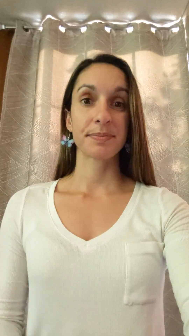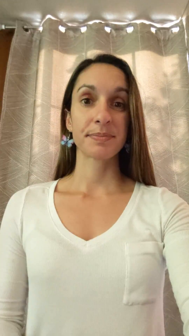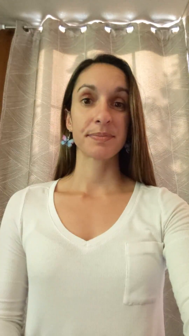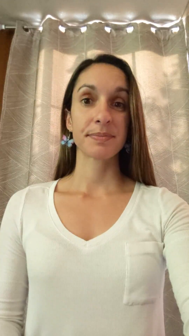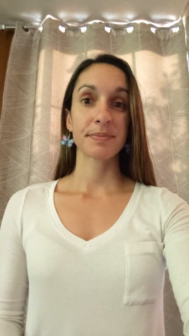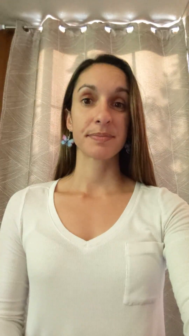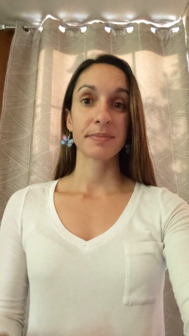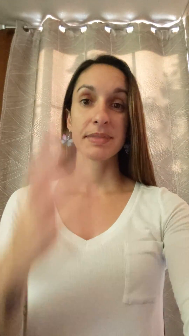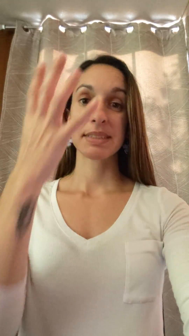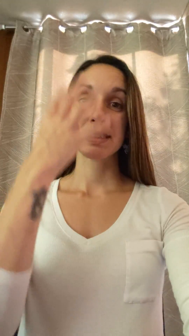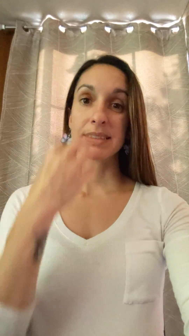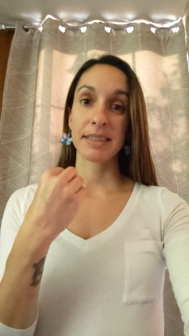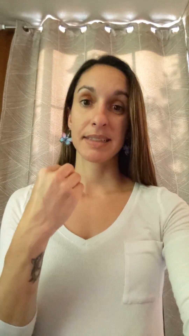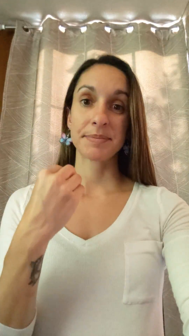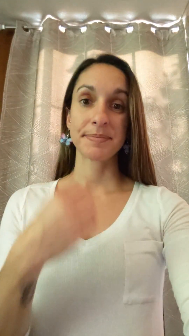asleep